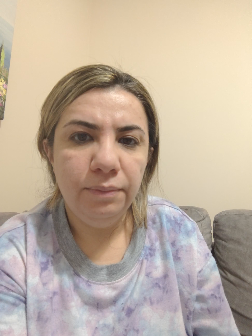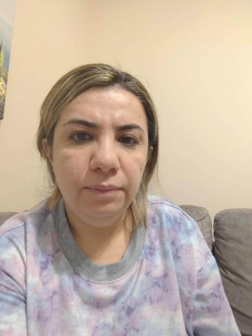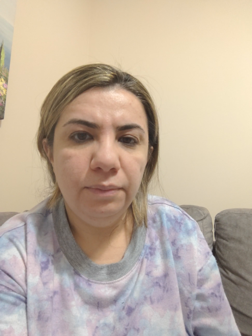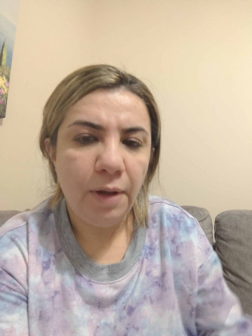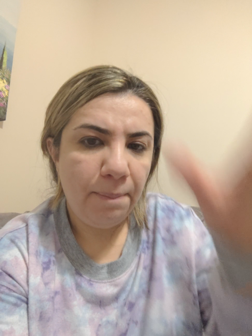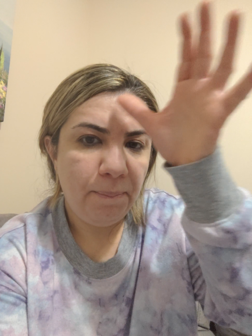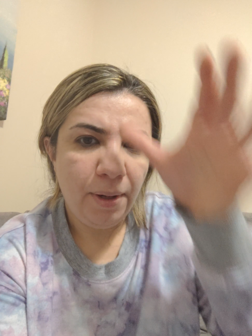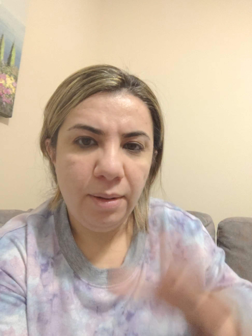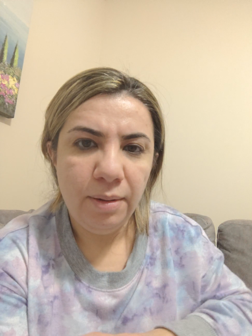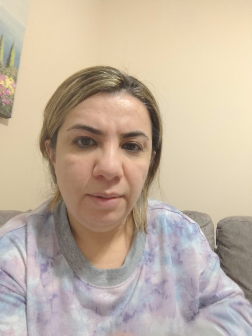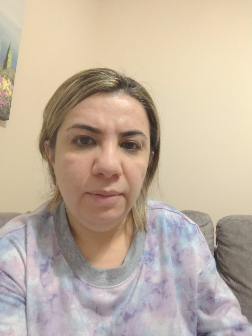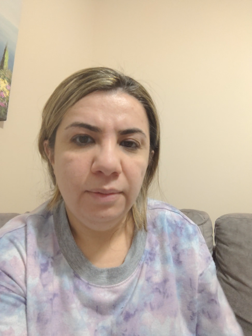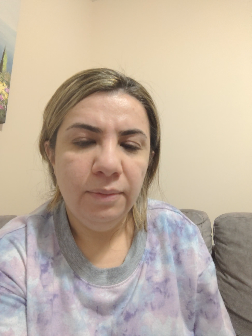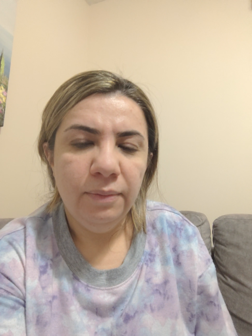man